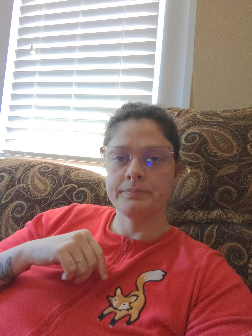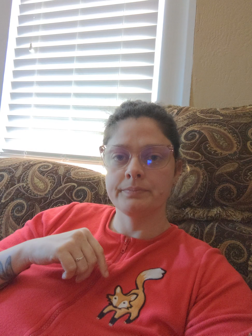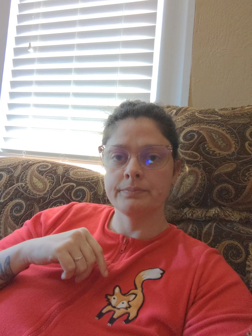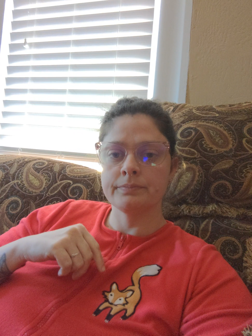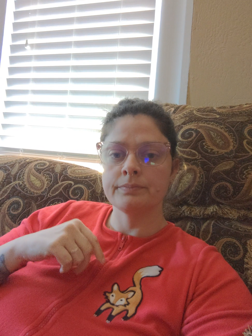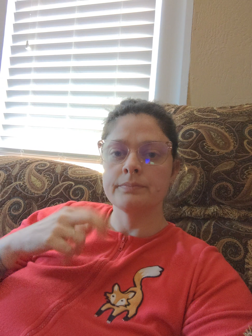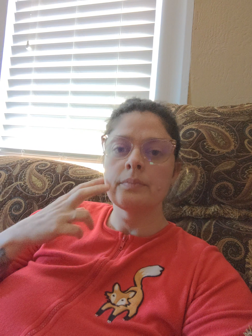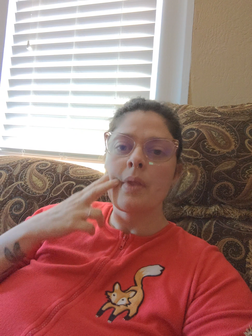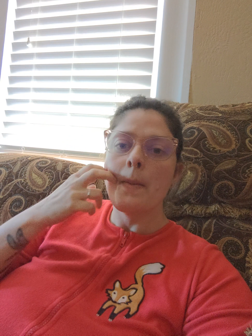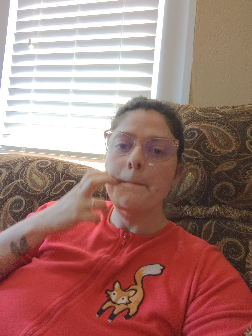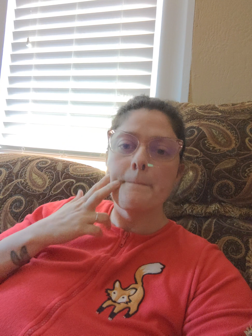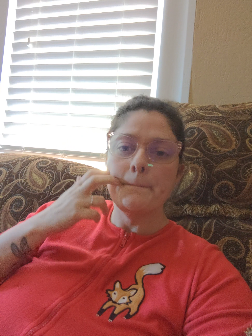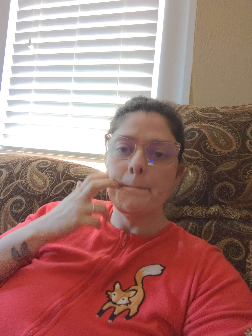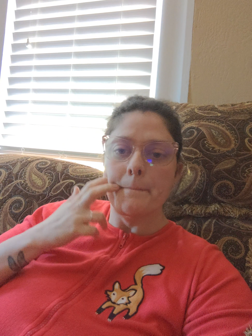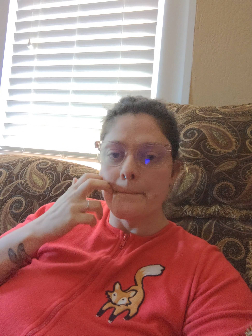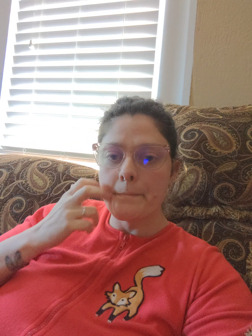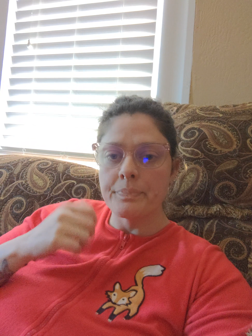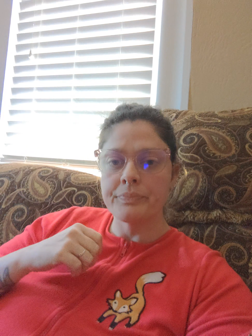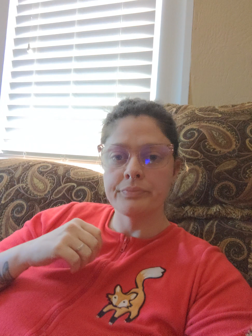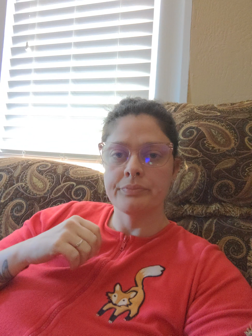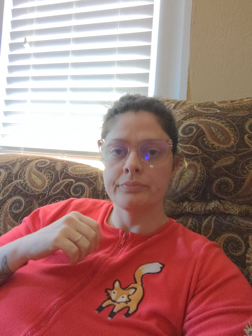gum